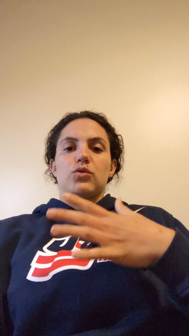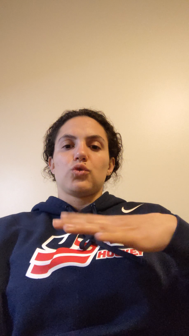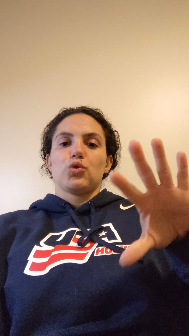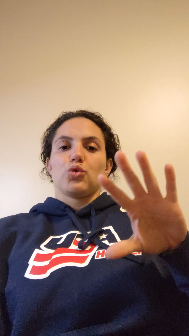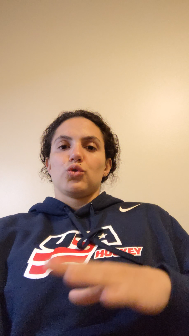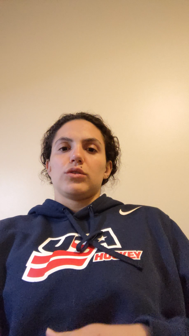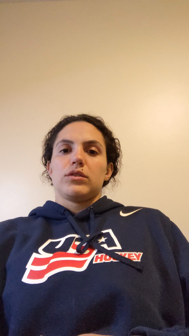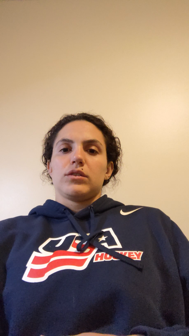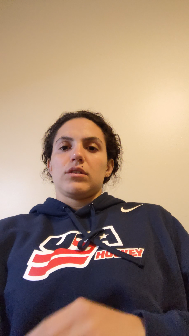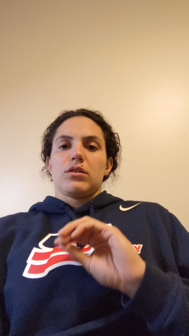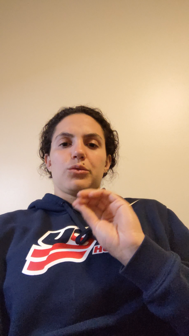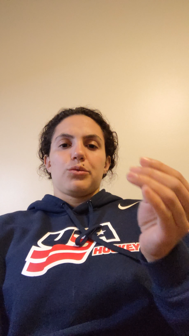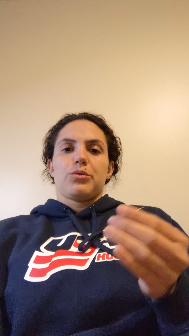none